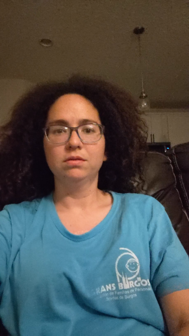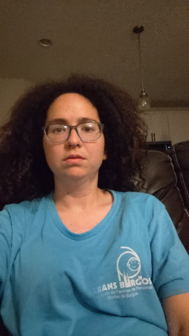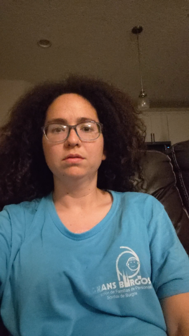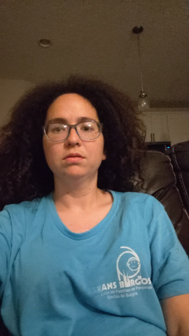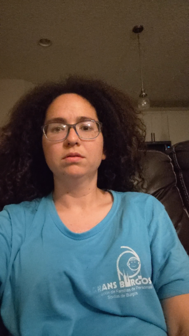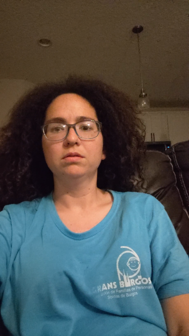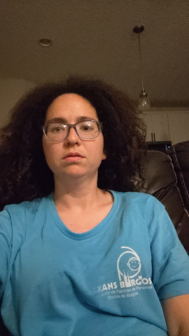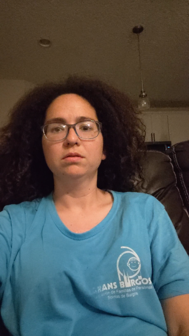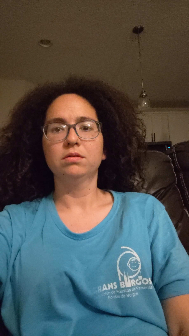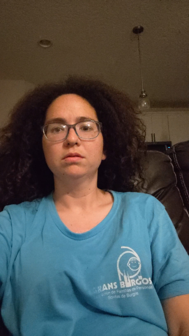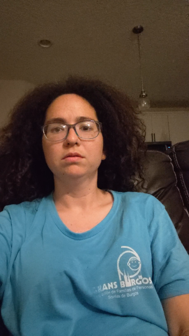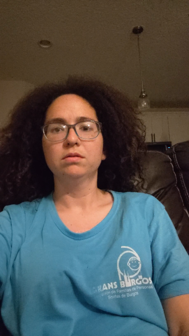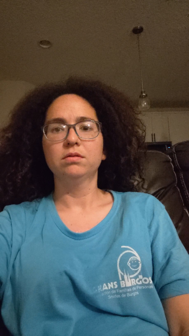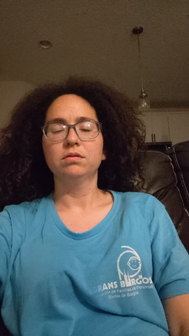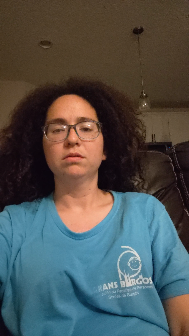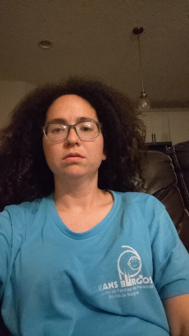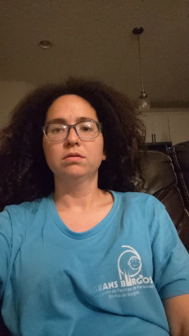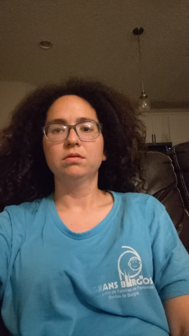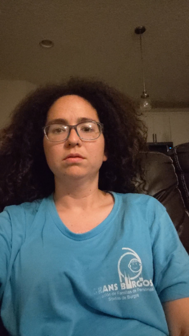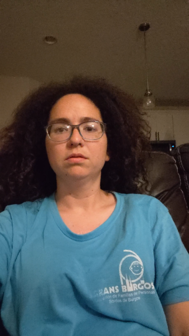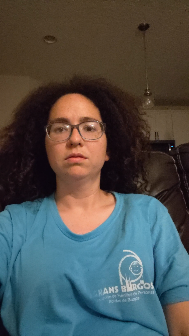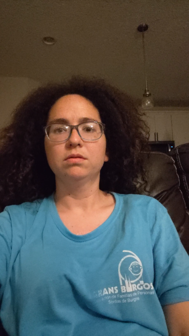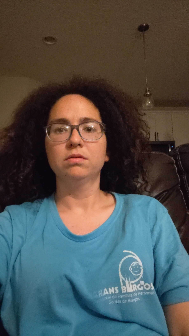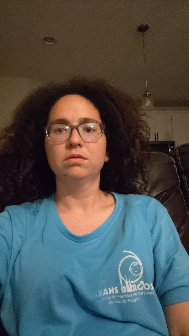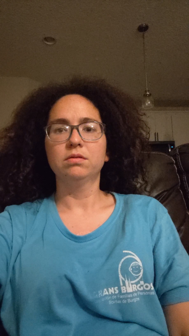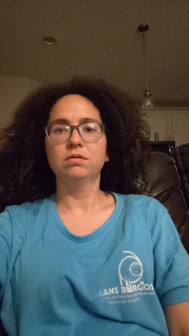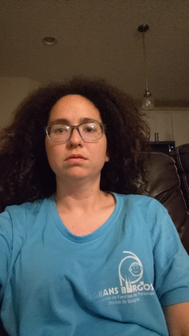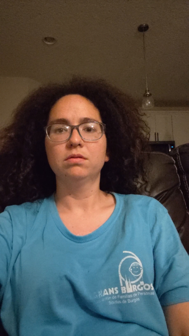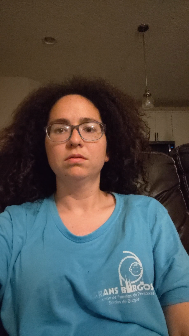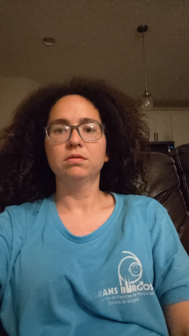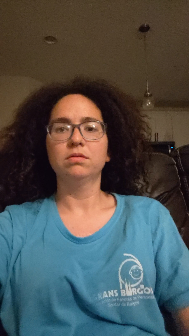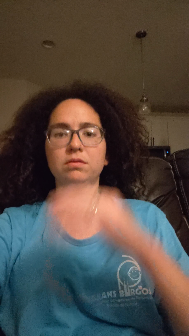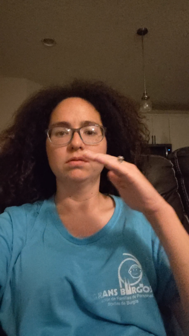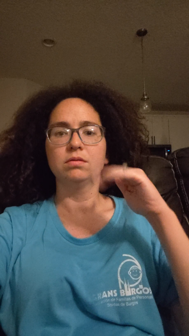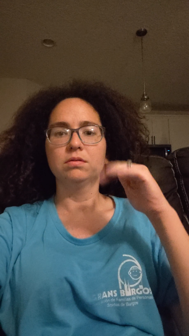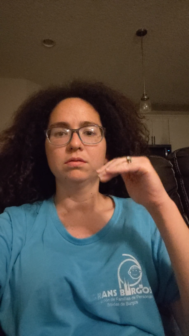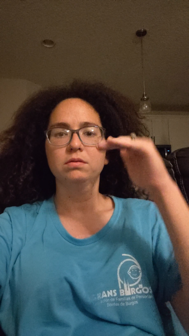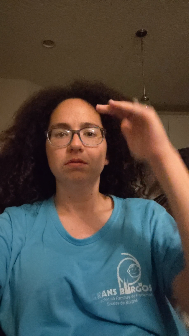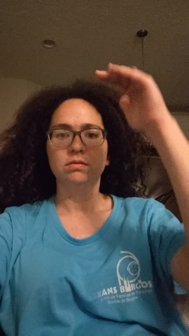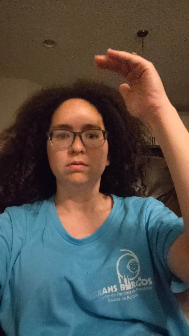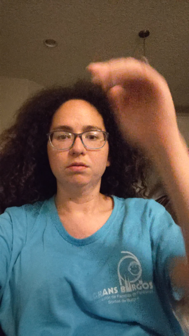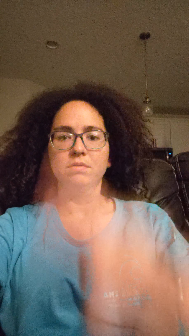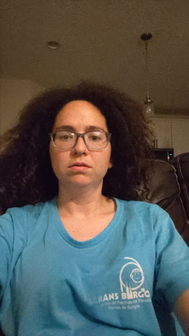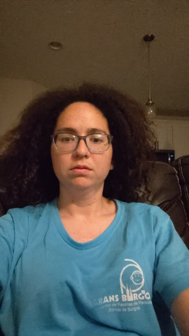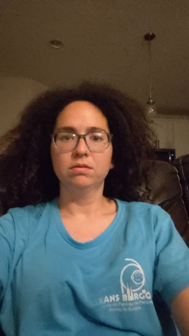build